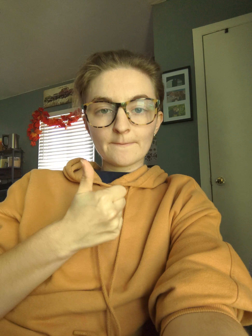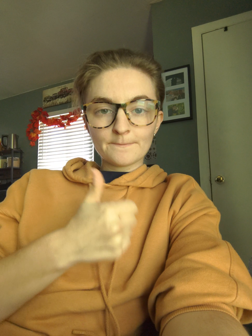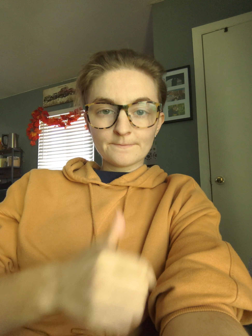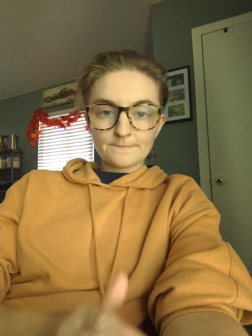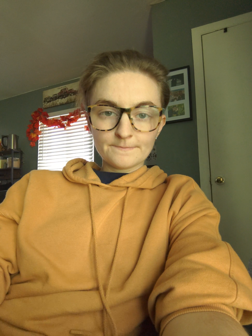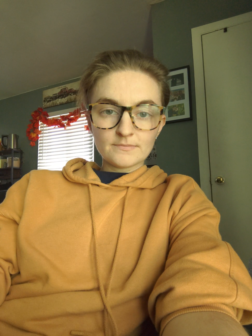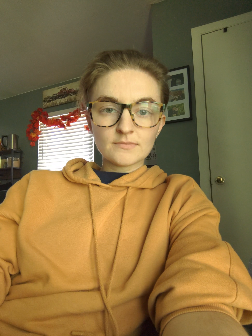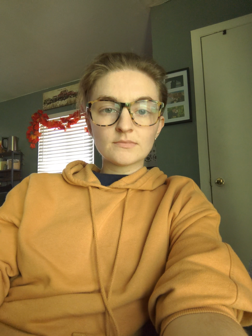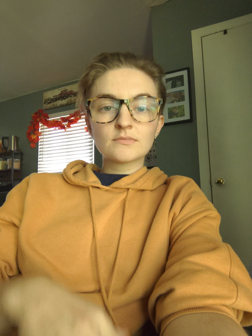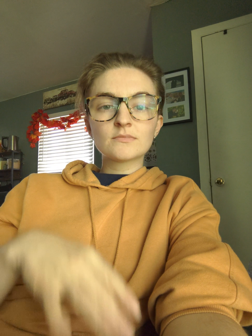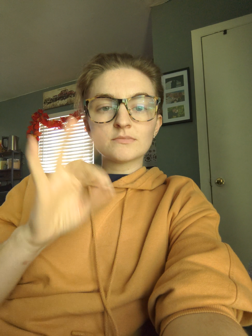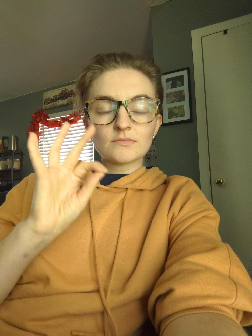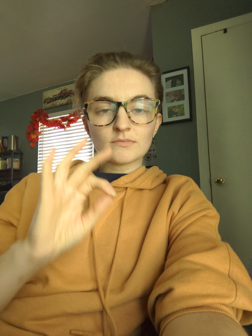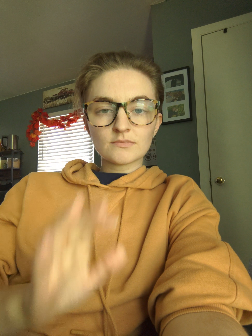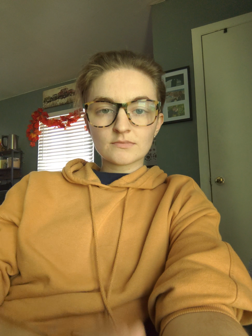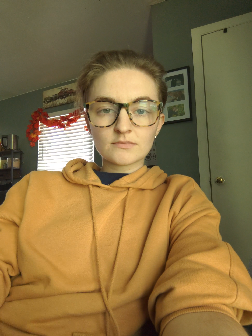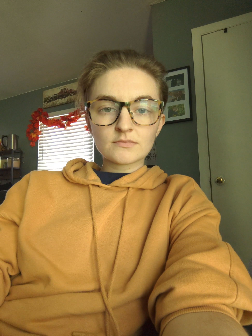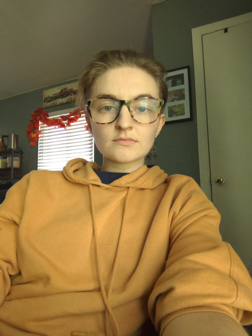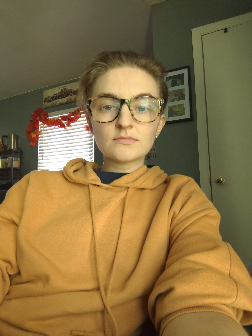pick